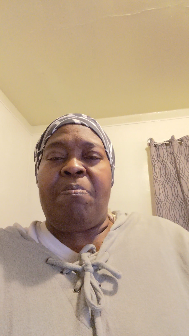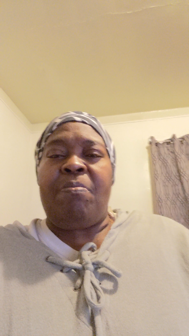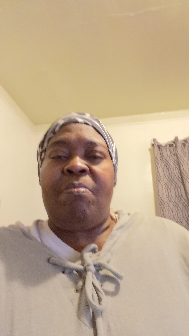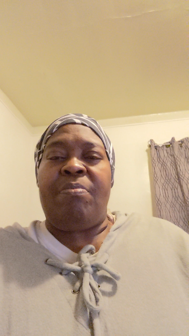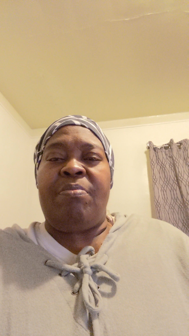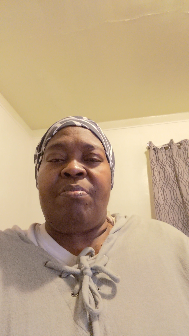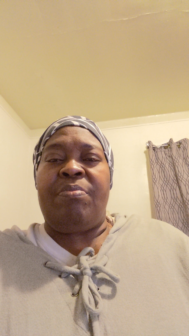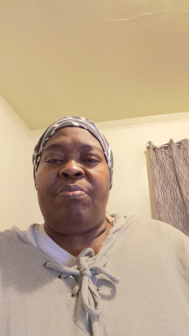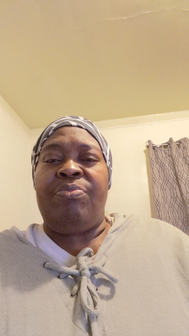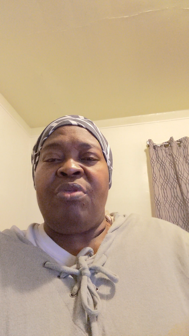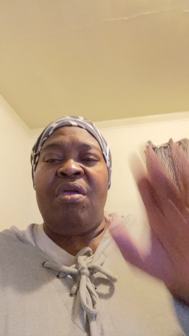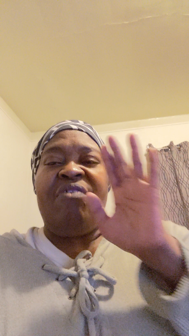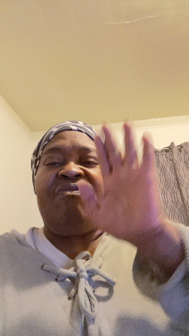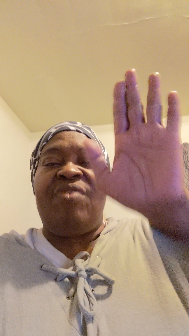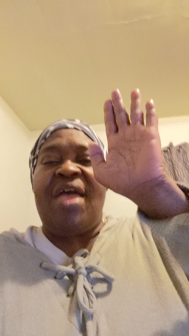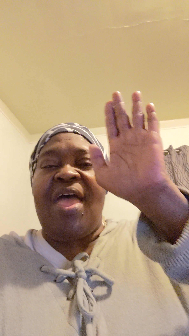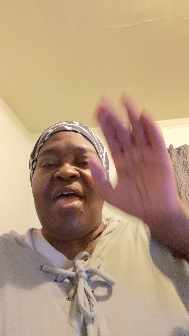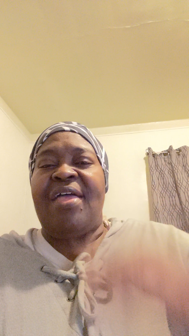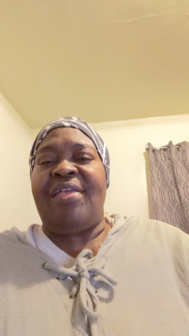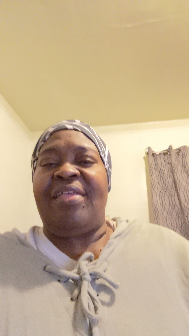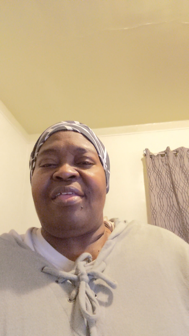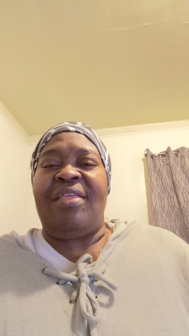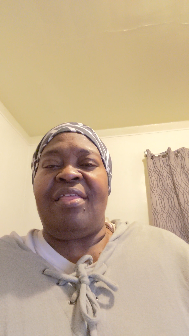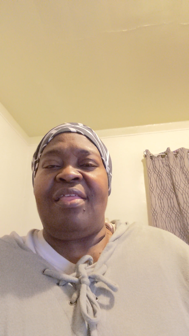give me five